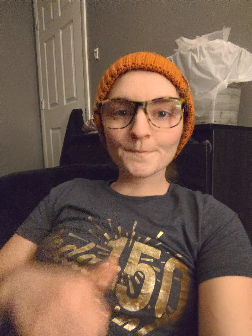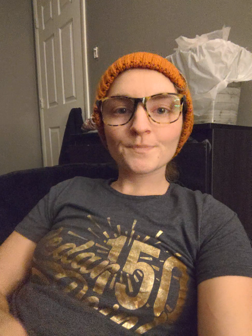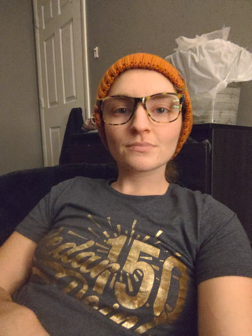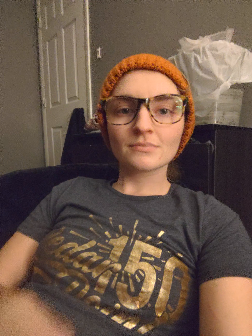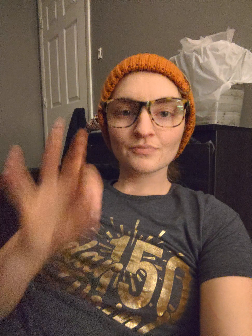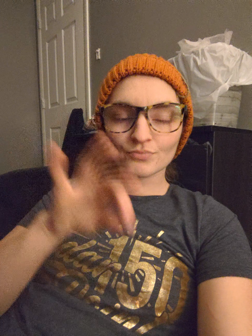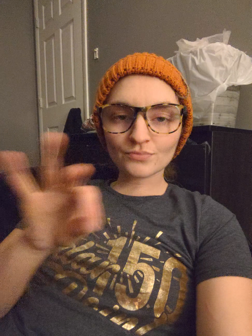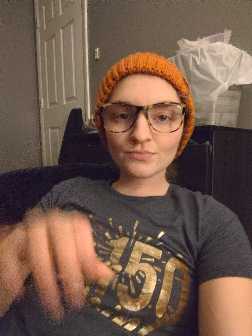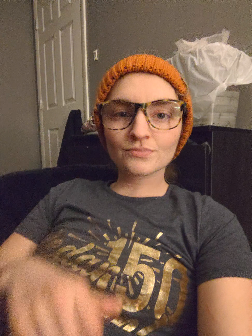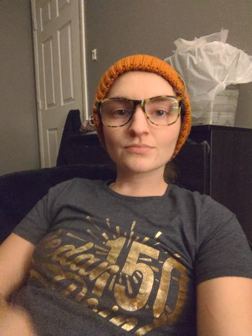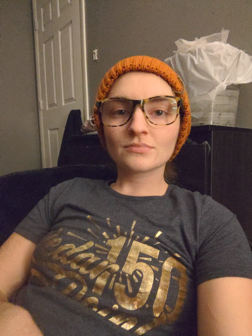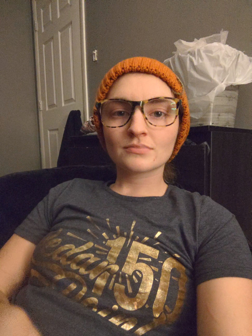french fries